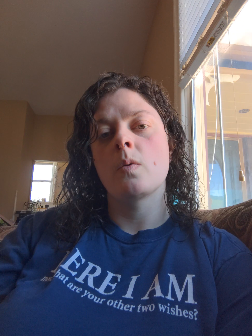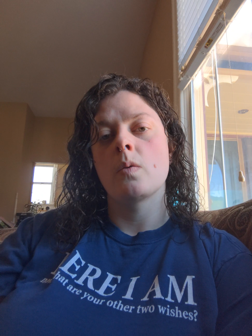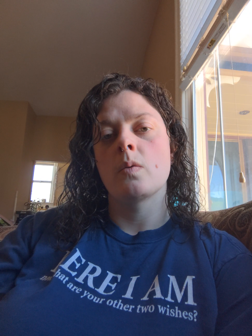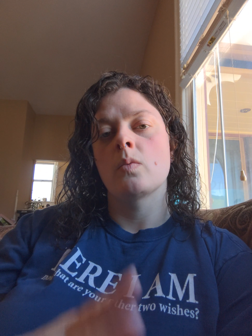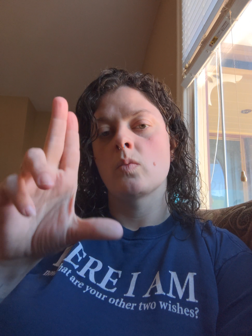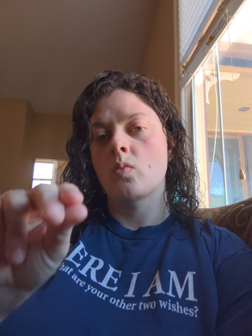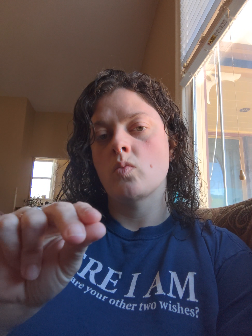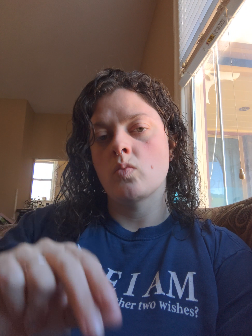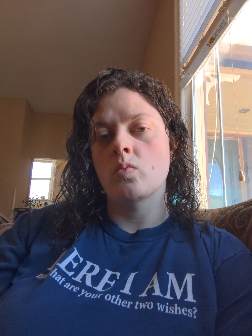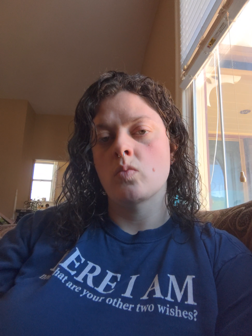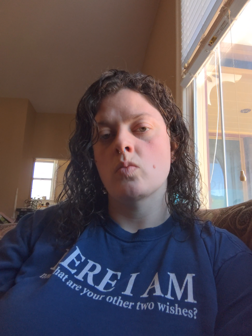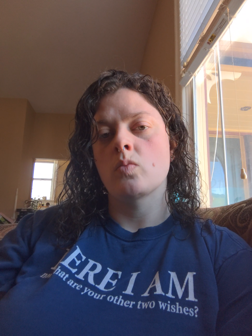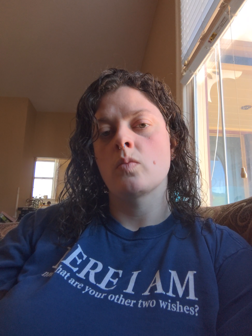no